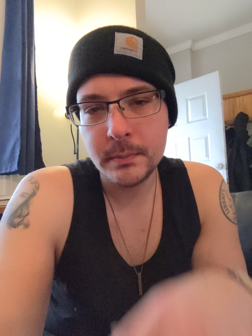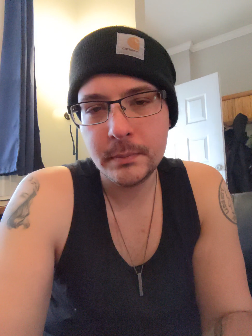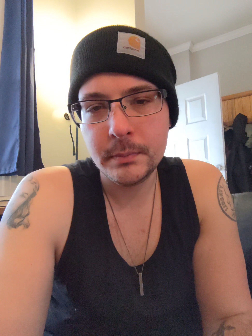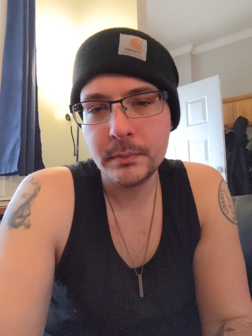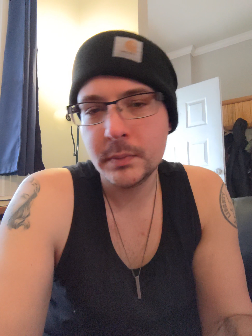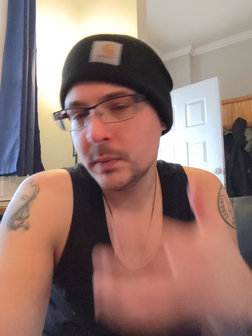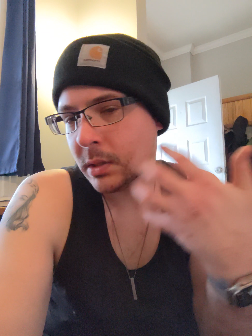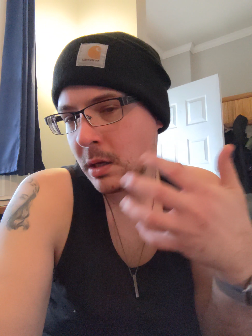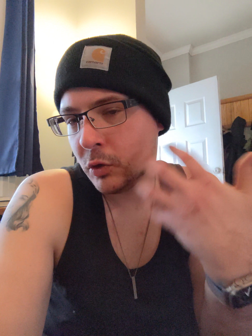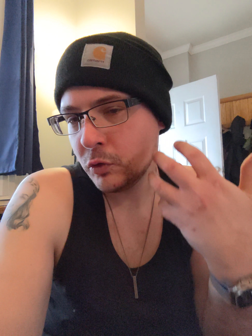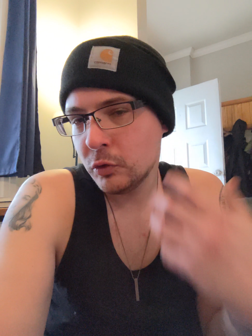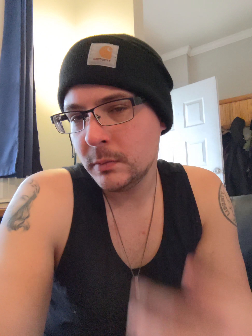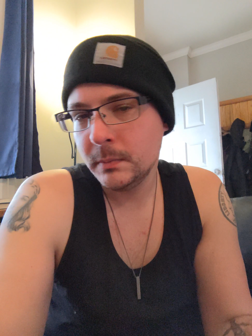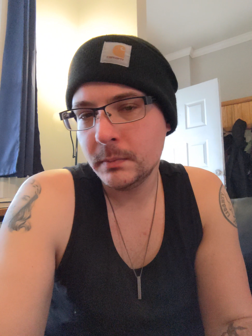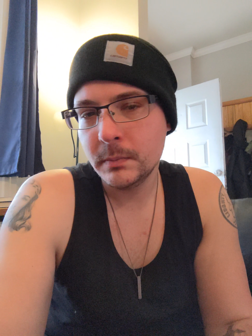tiger